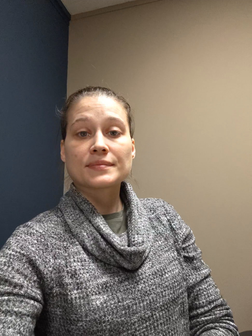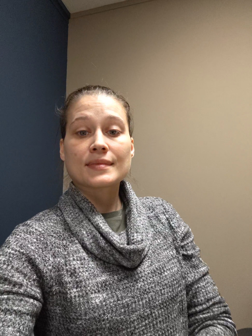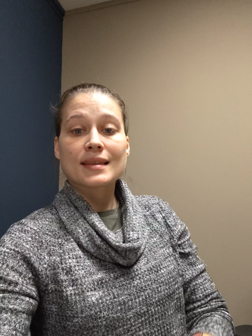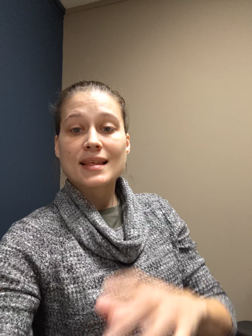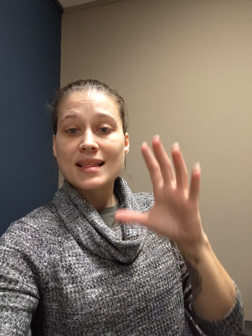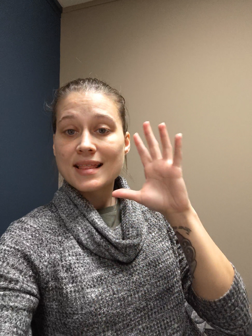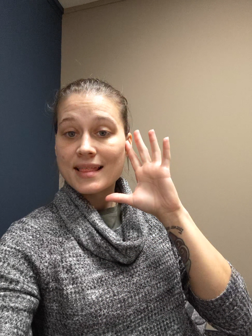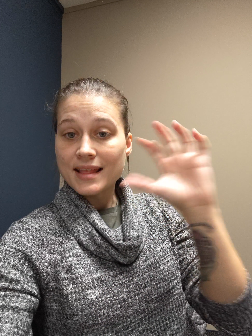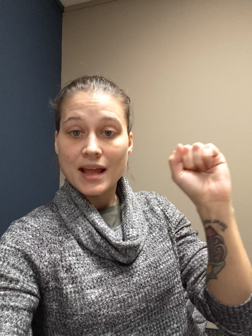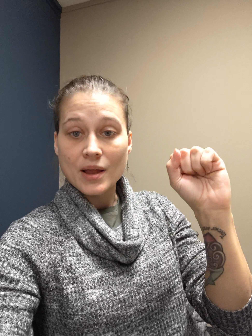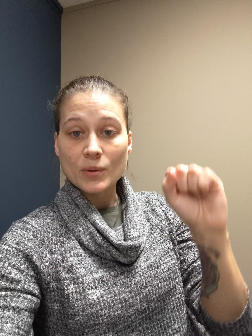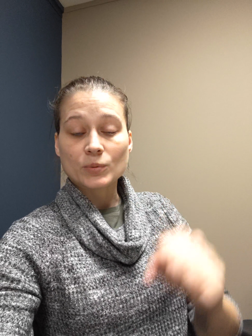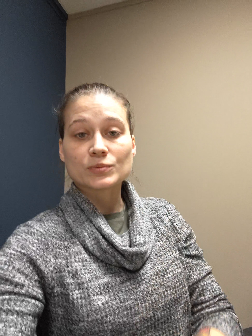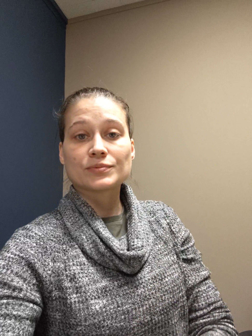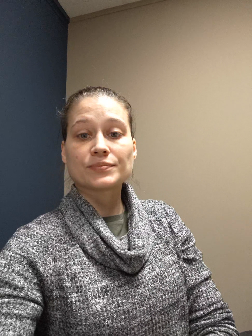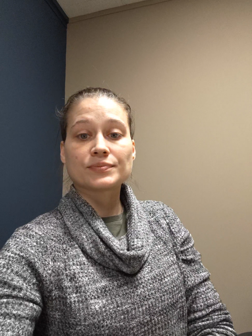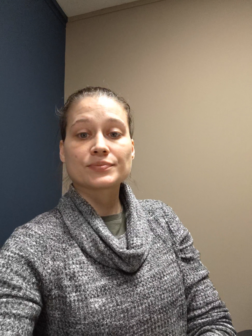loud